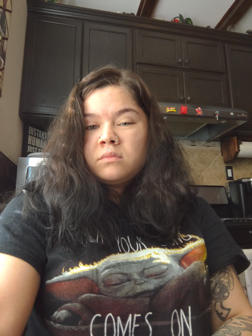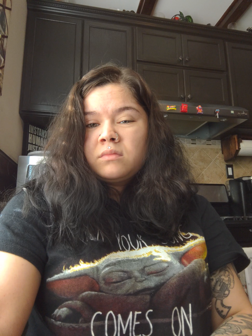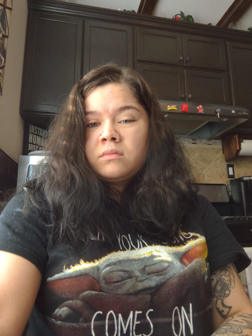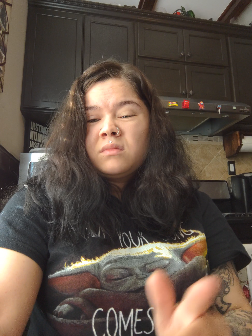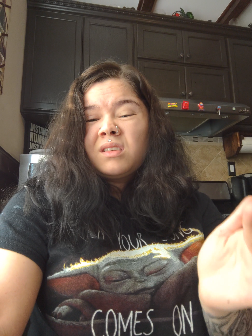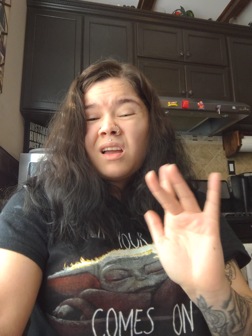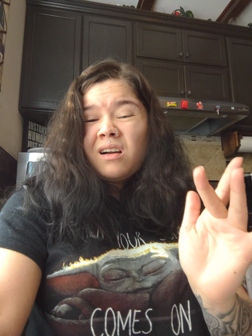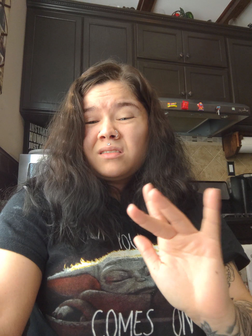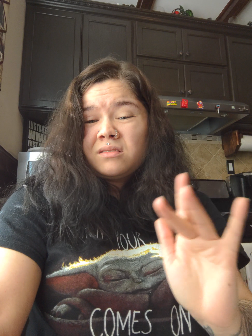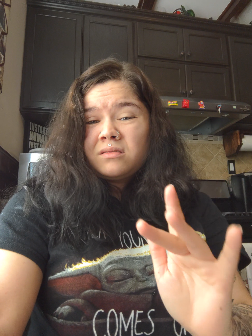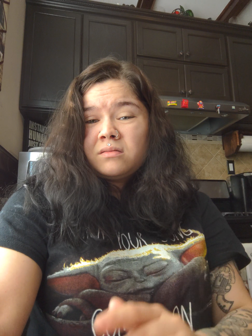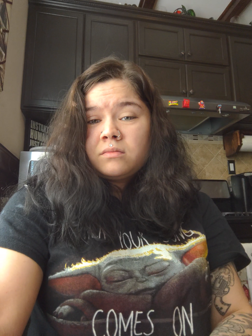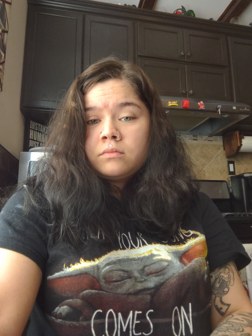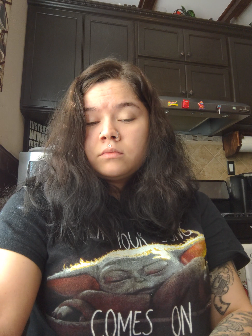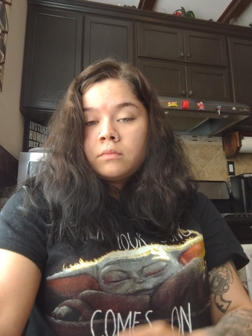yucky